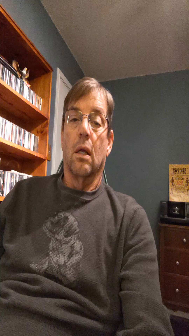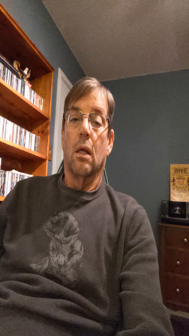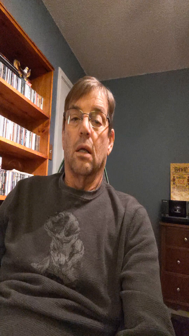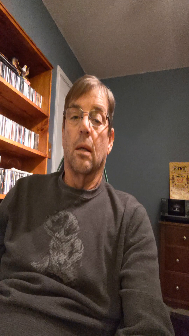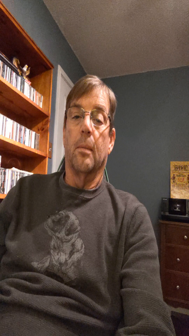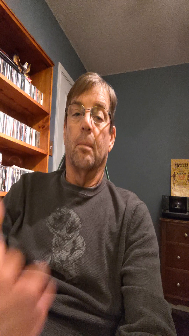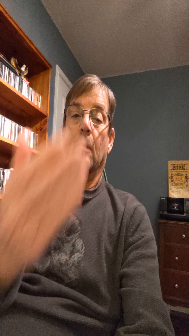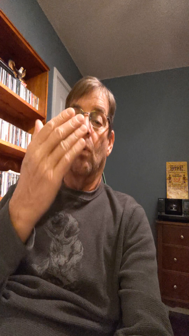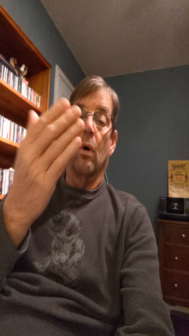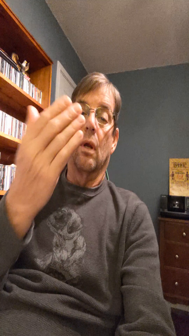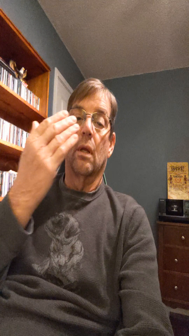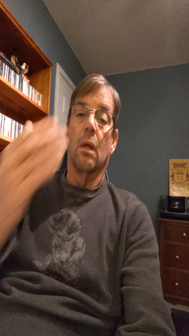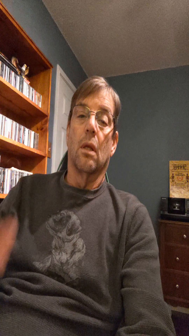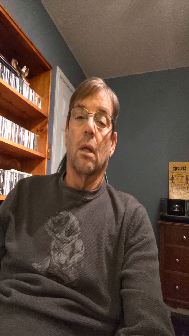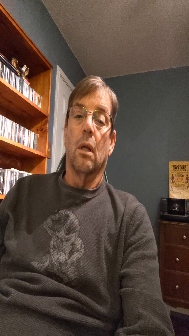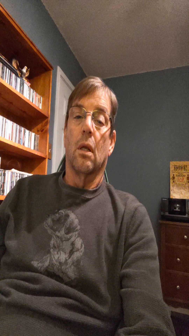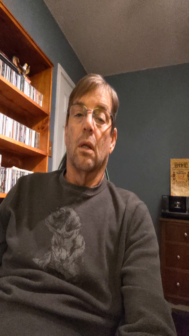morning